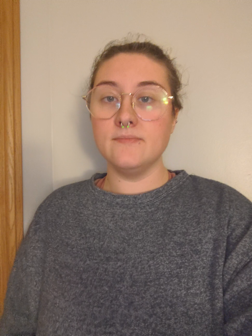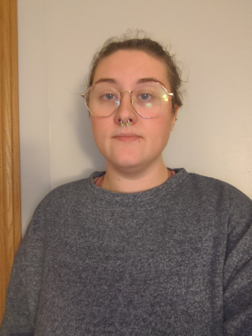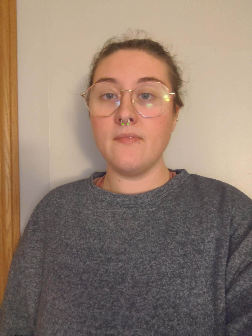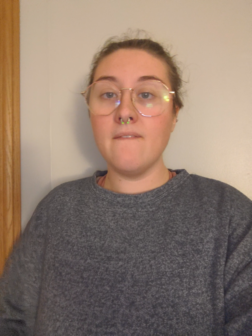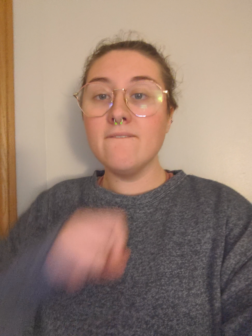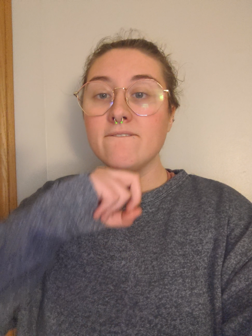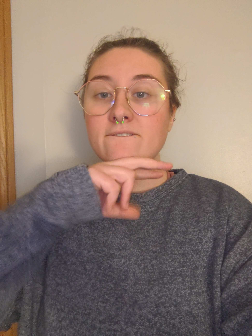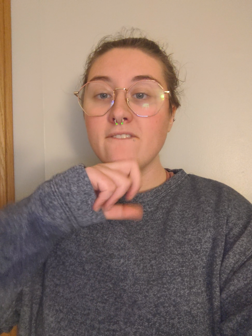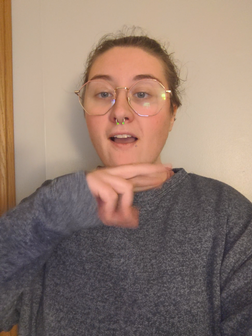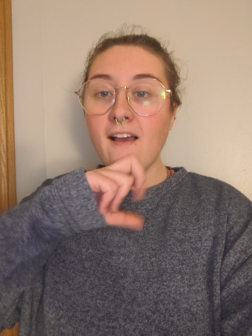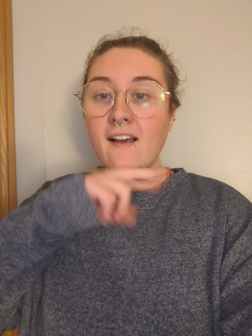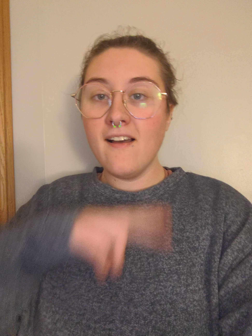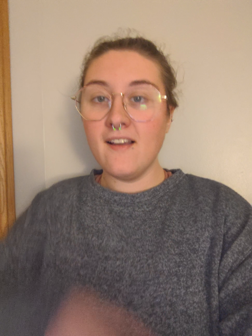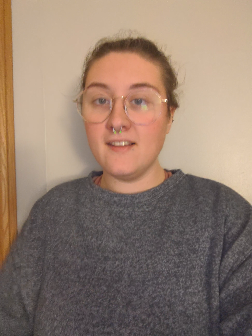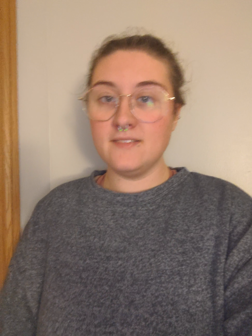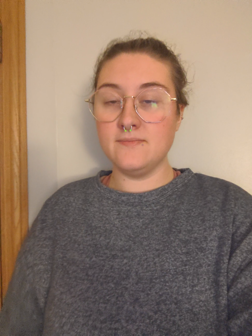frog